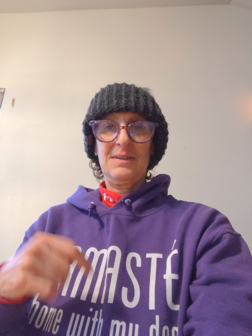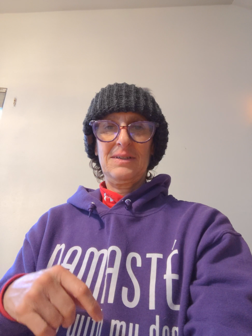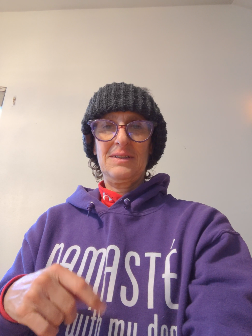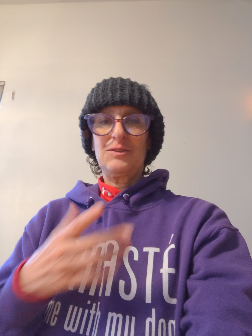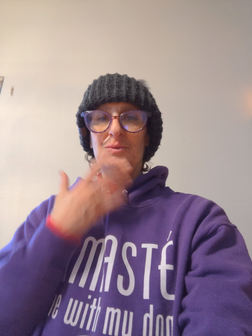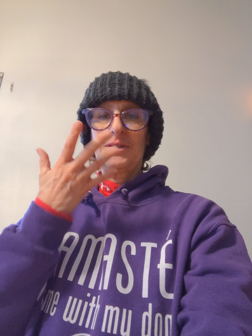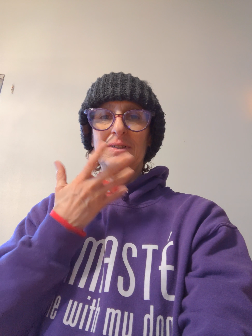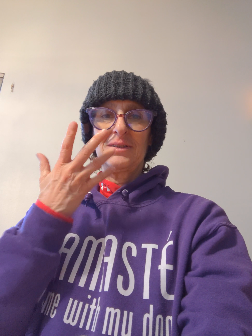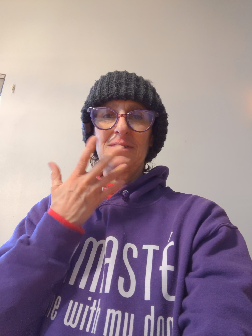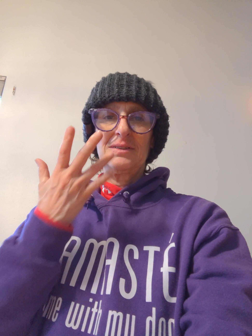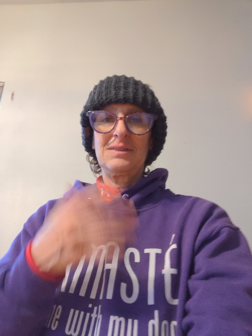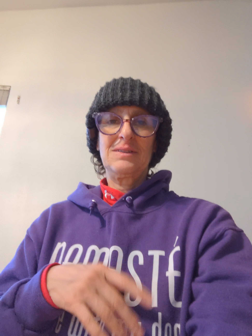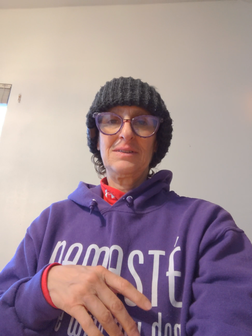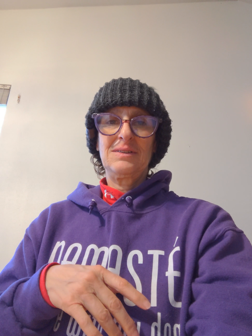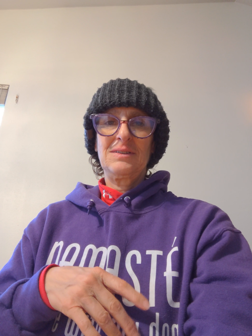grass